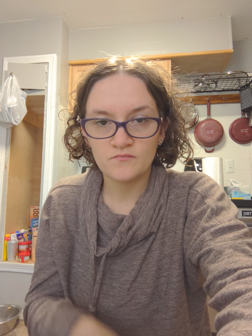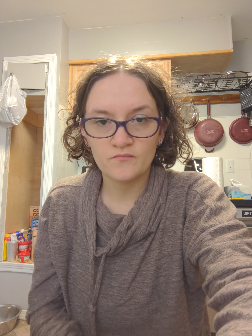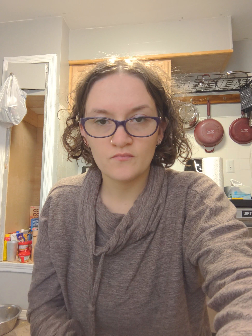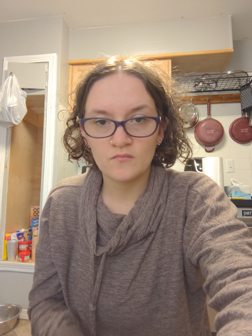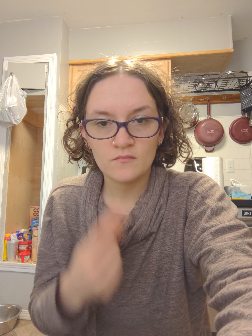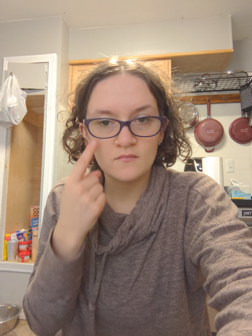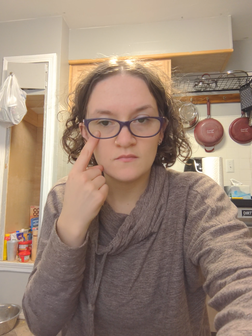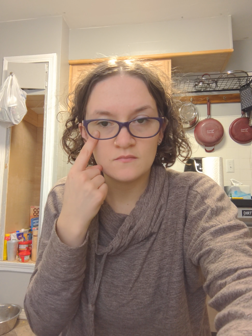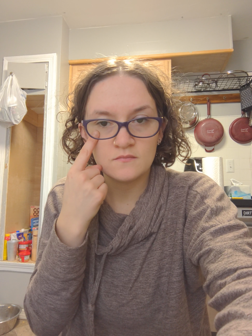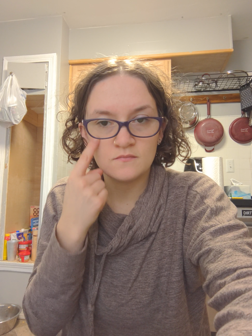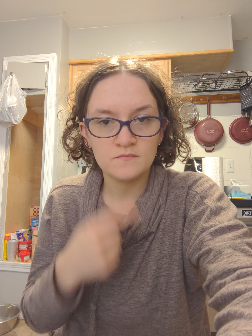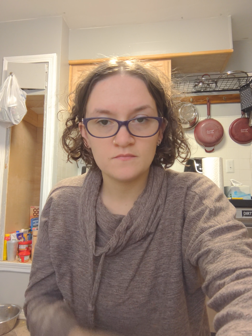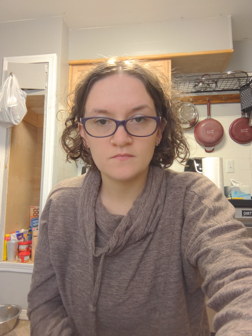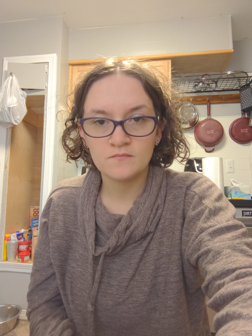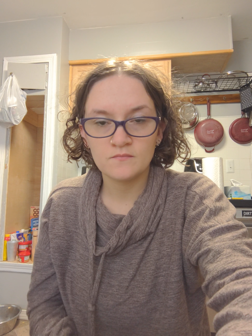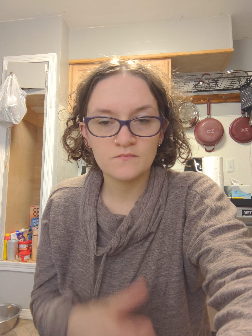eye